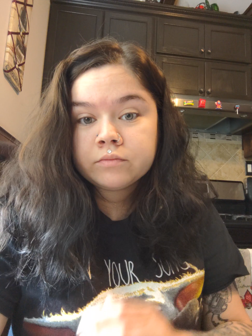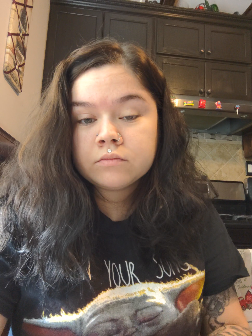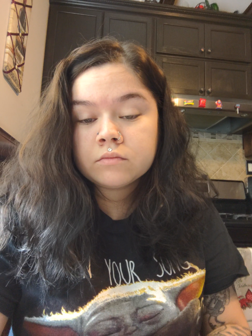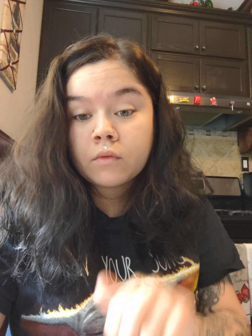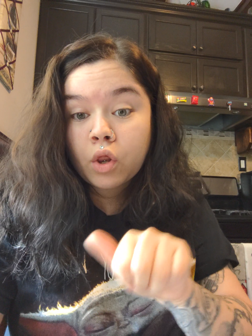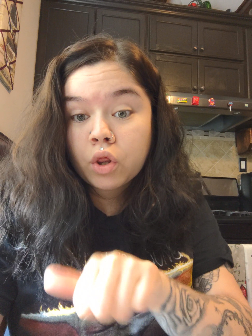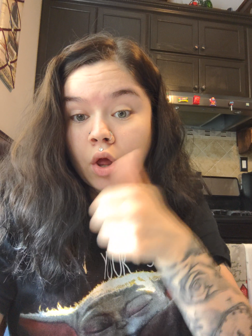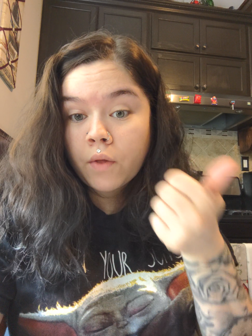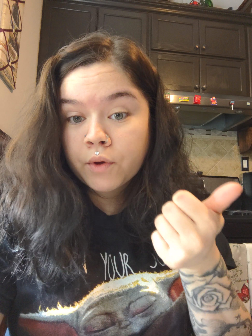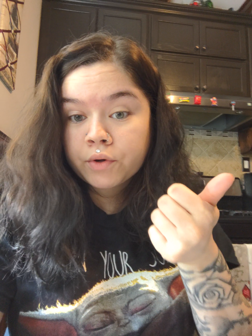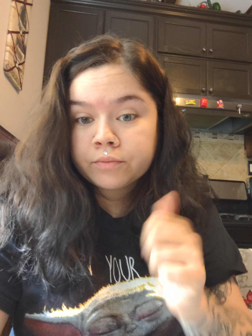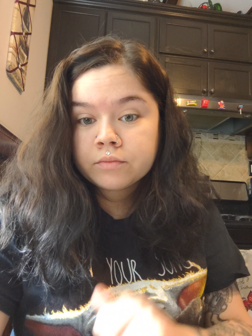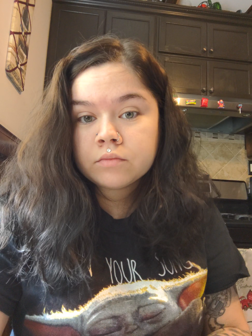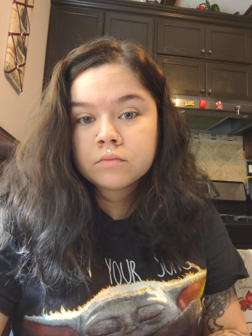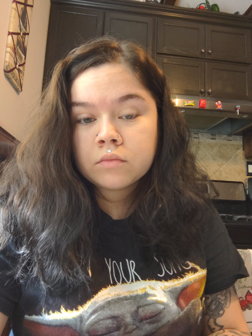another